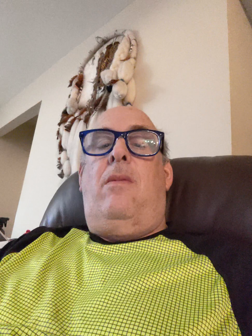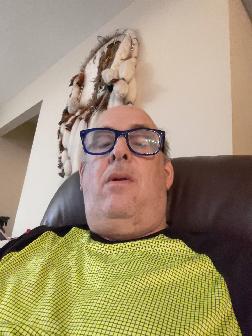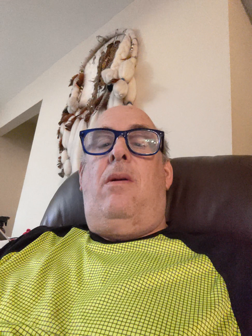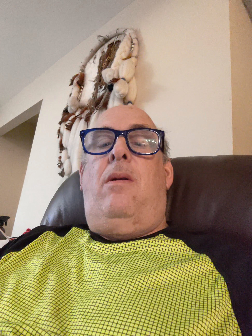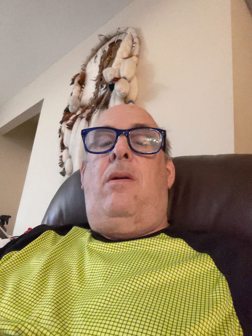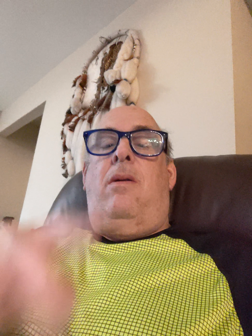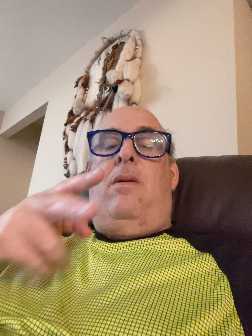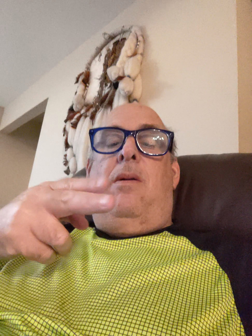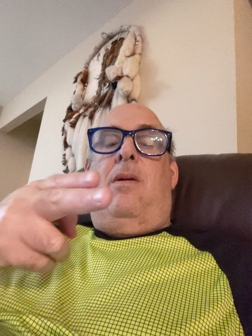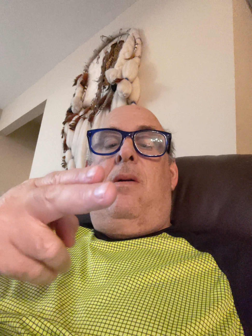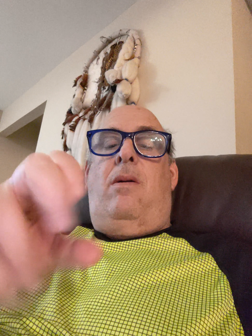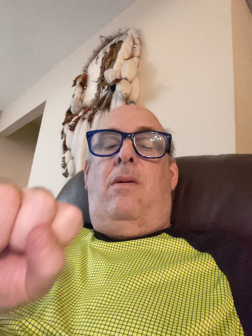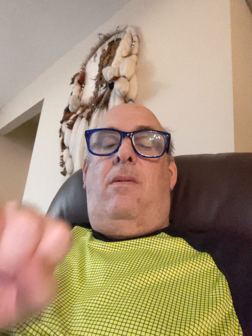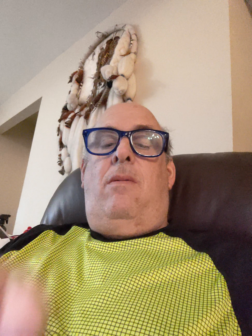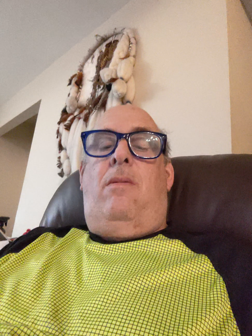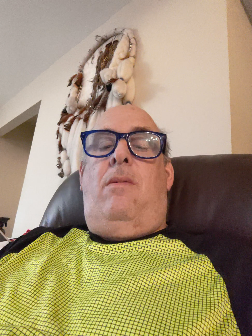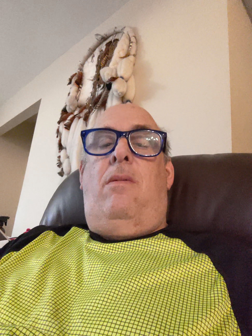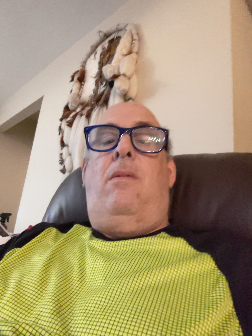scissors